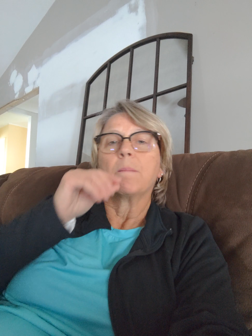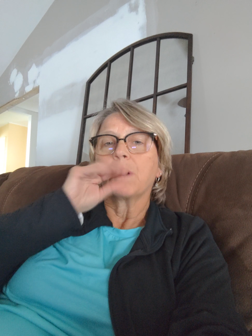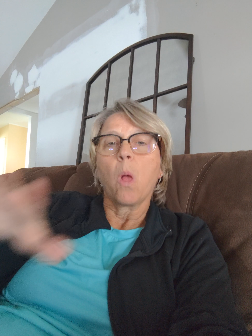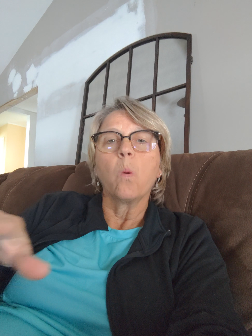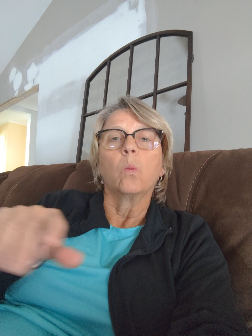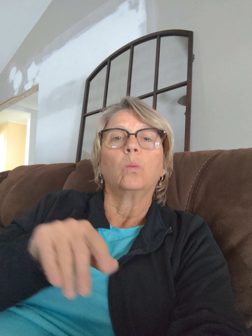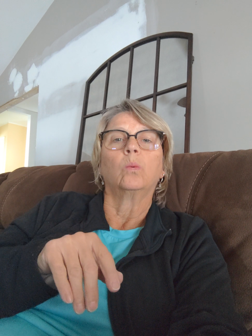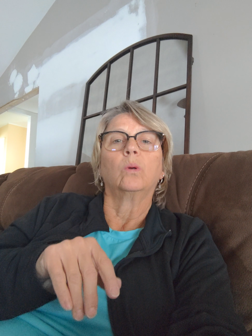blow